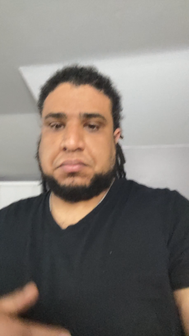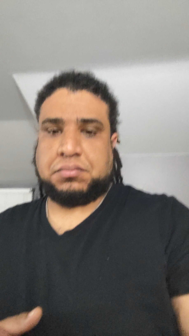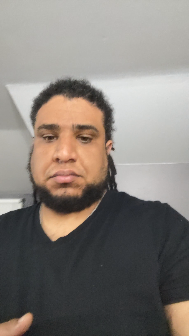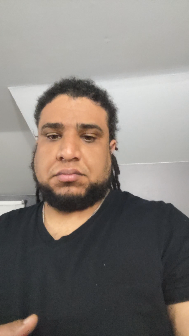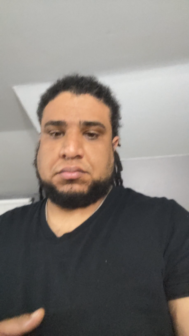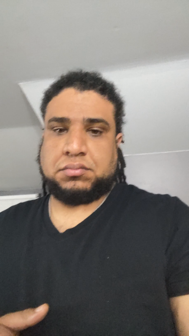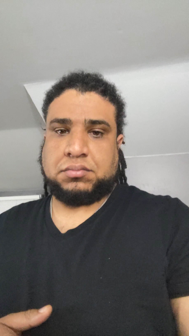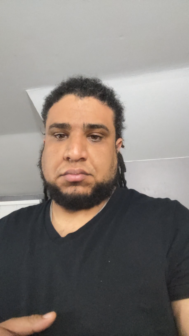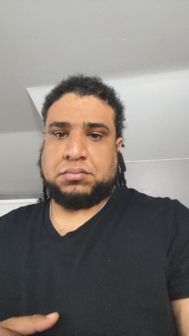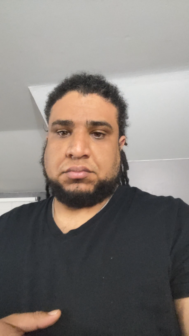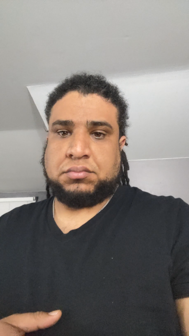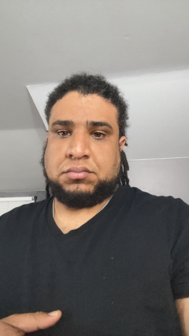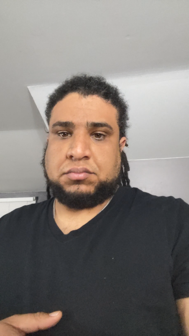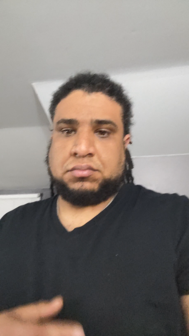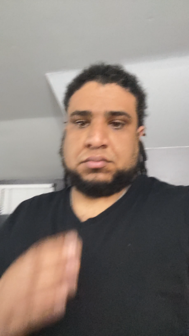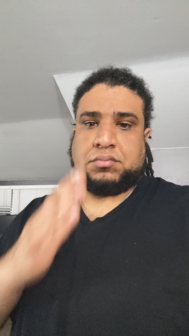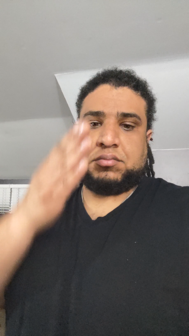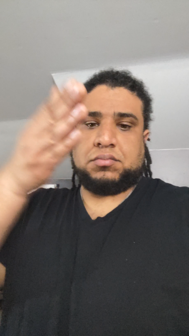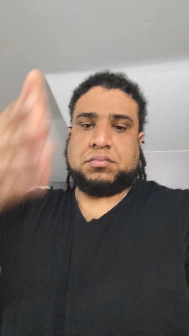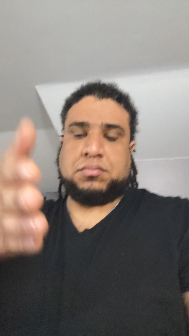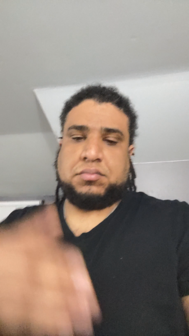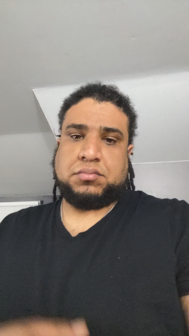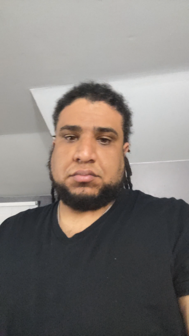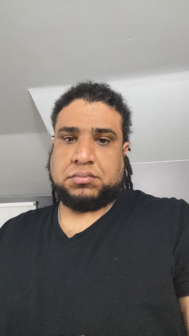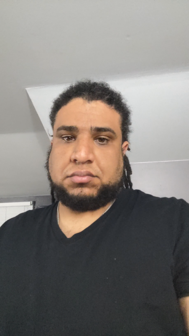over